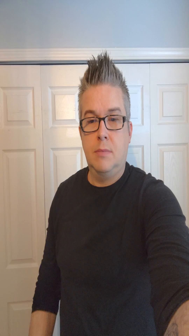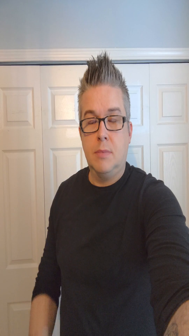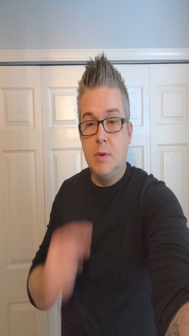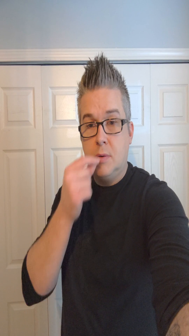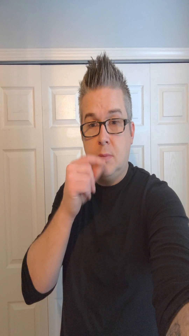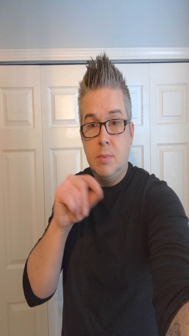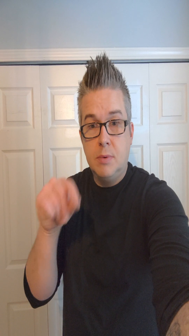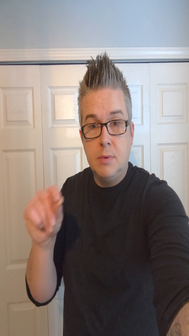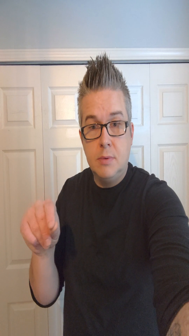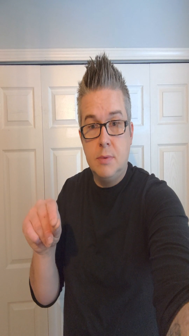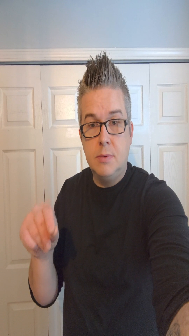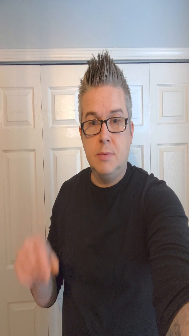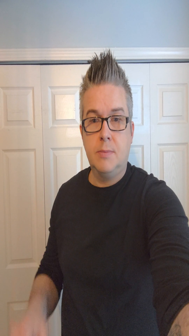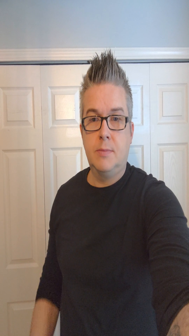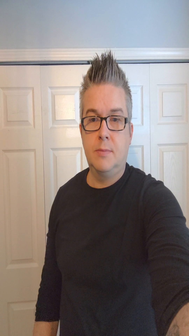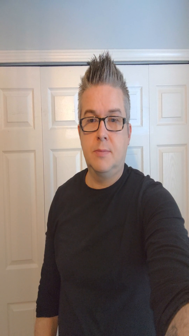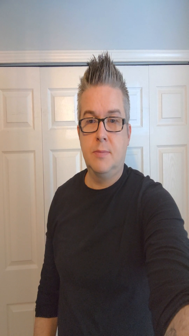pencil